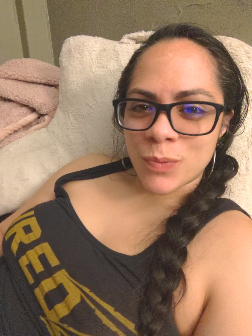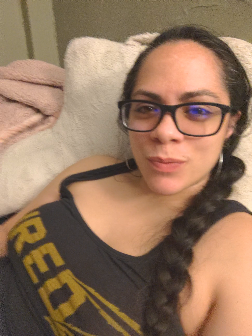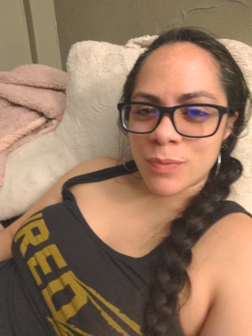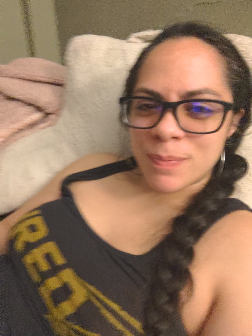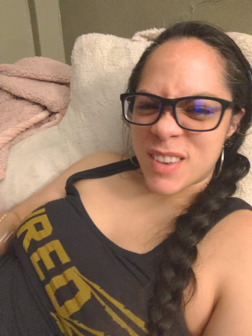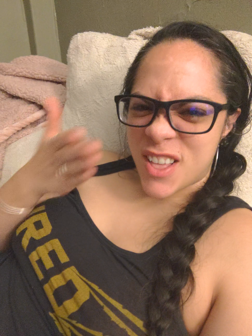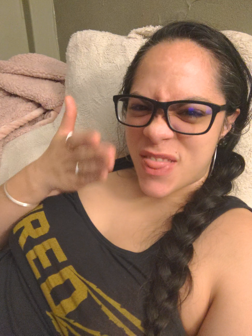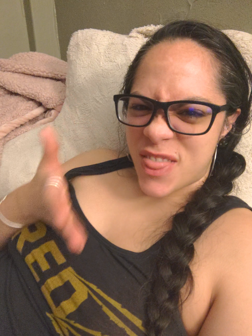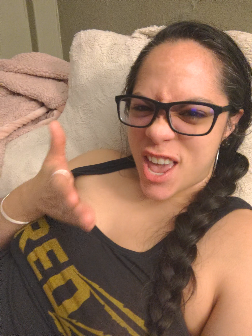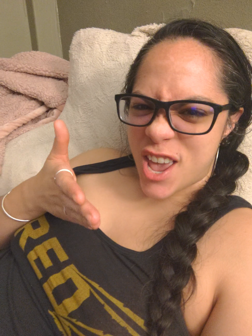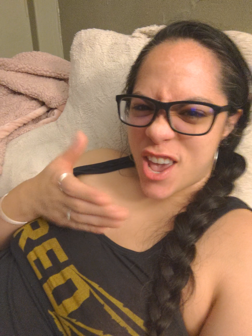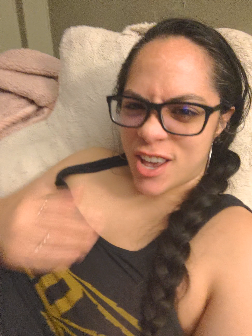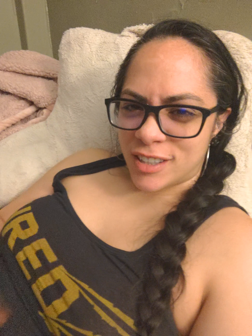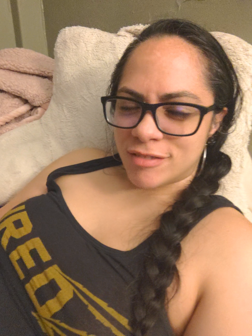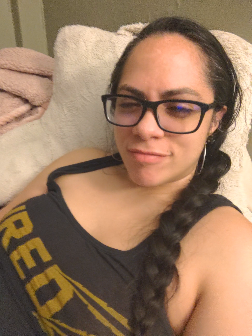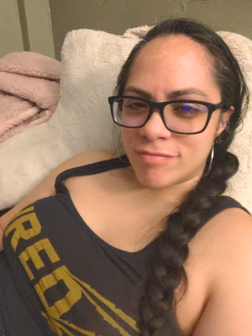there